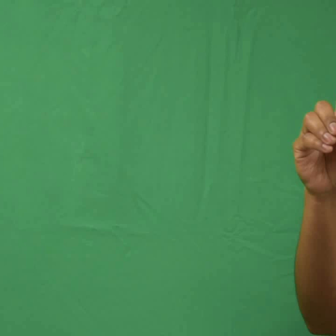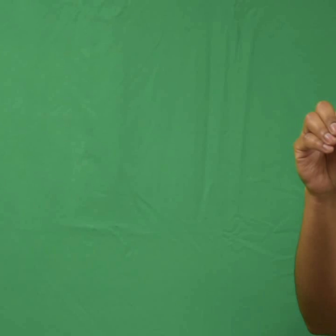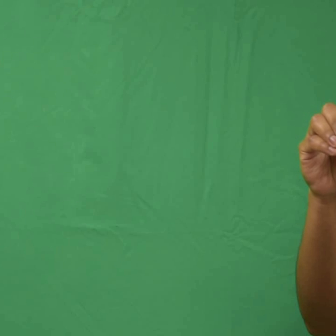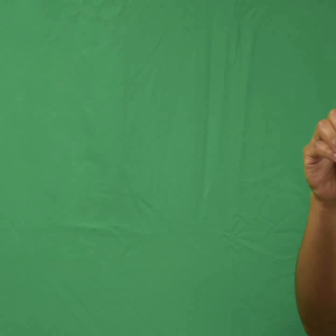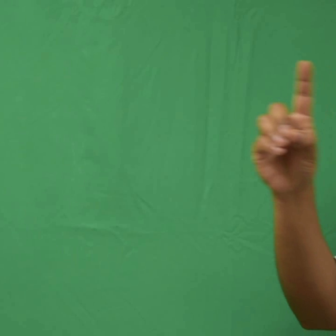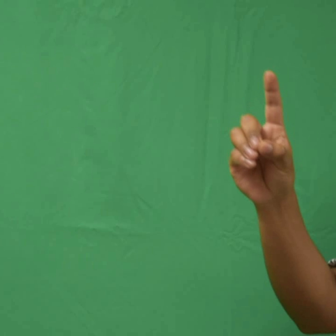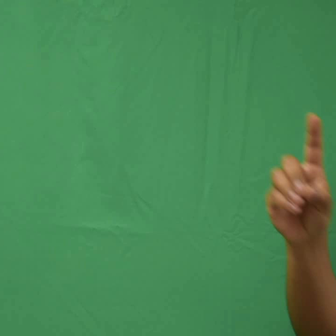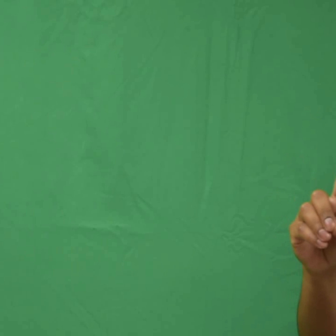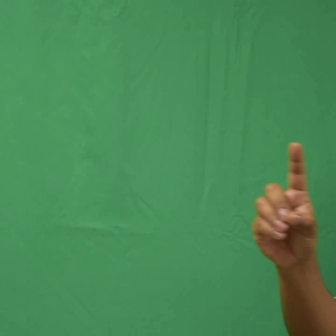Z